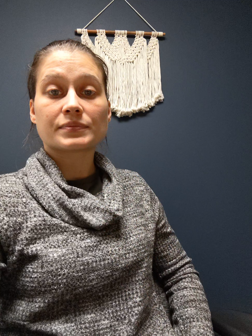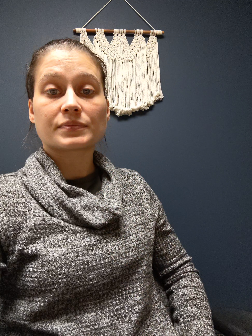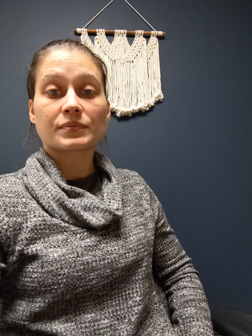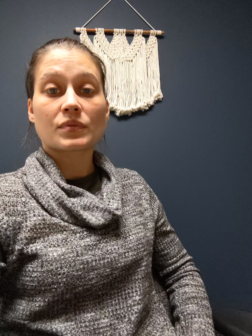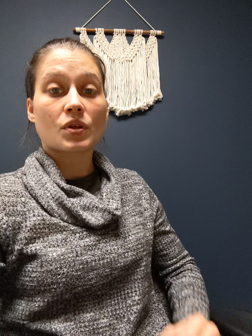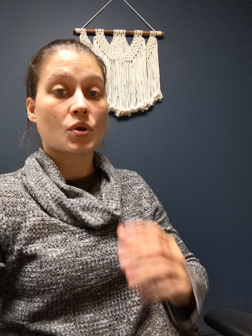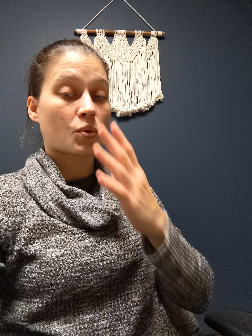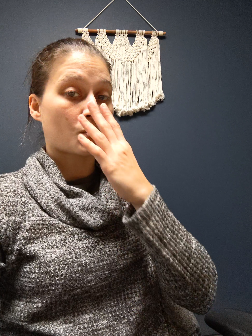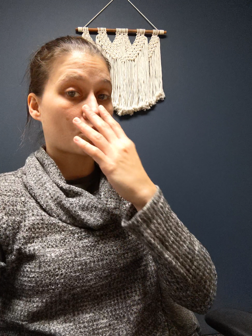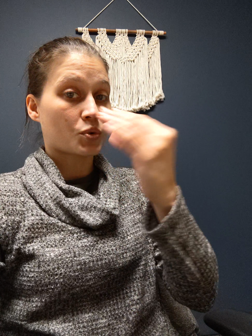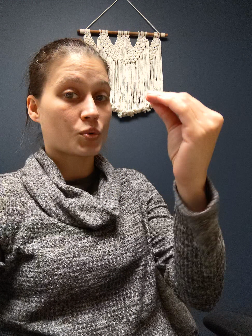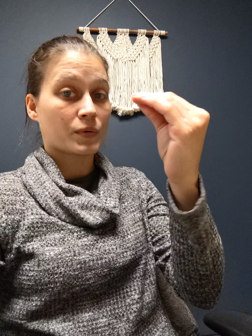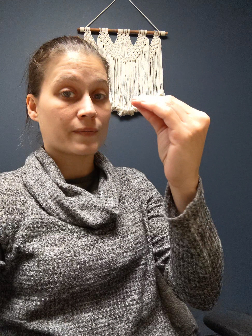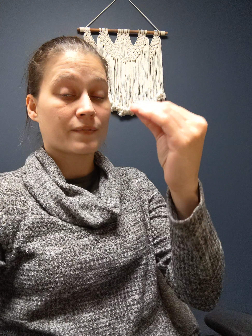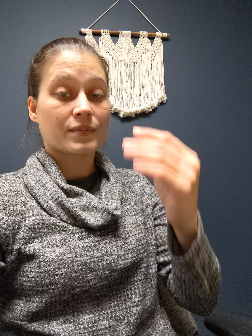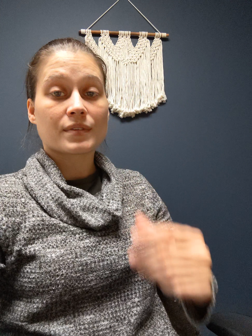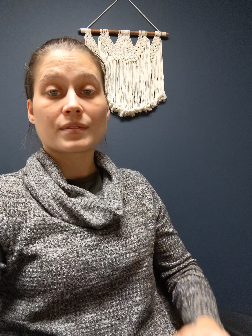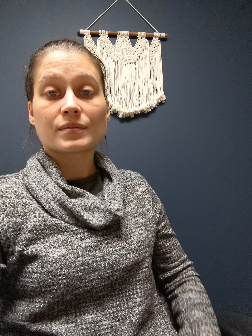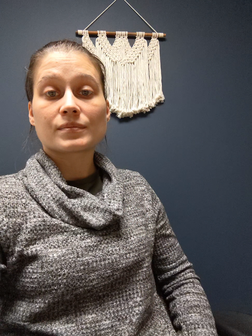wolf